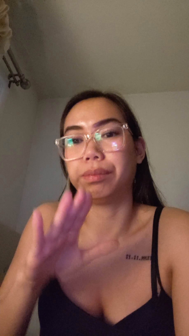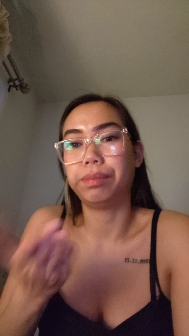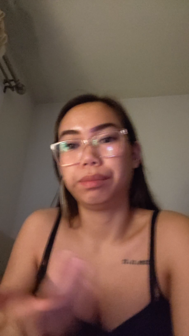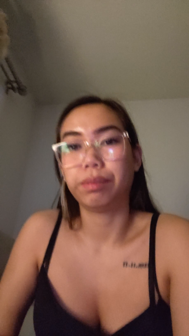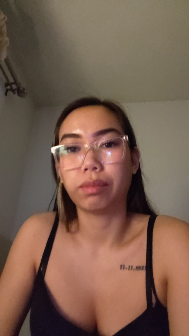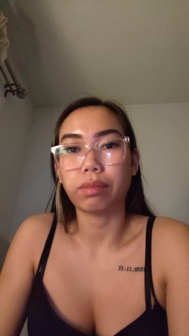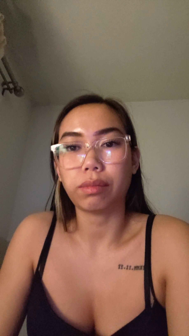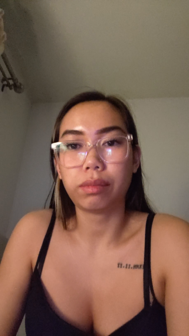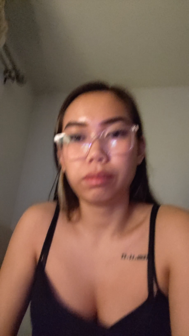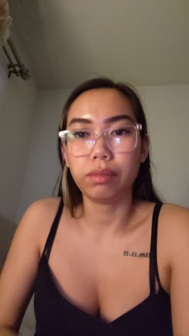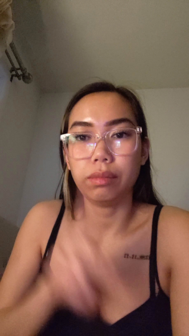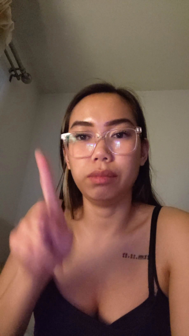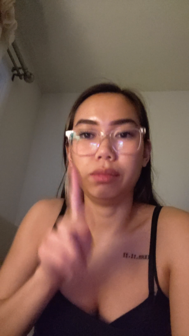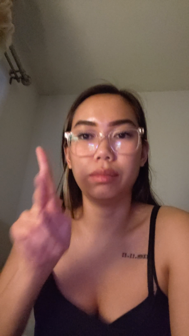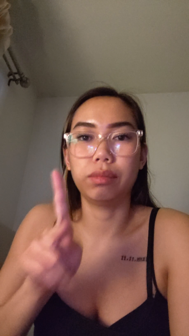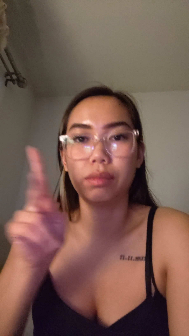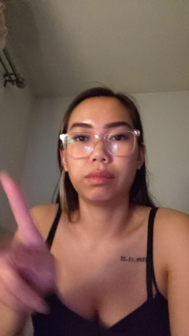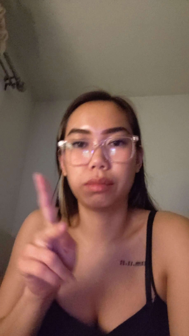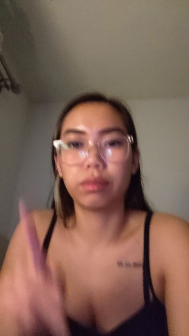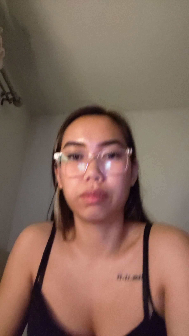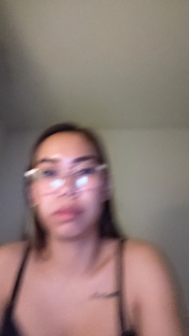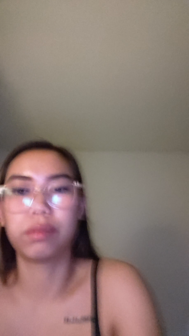people